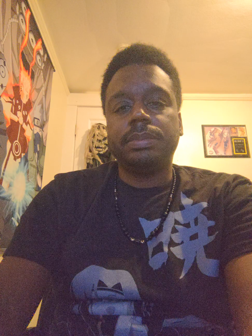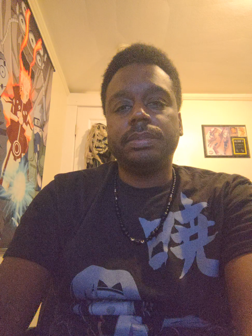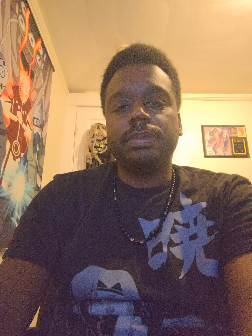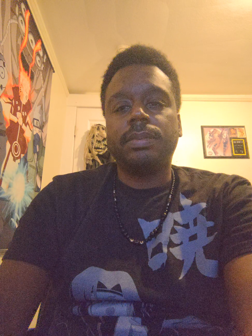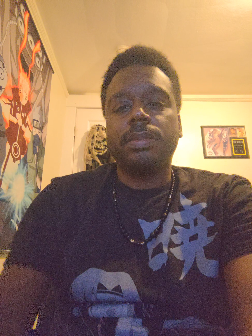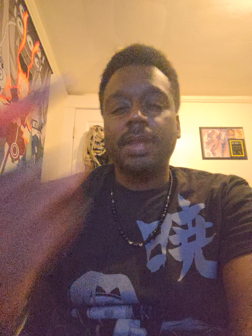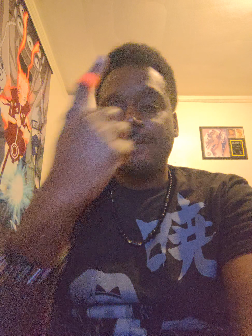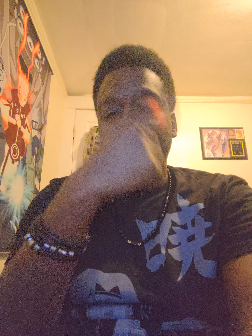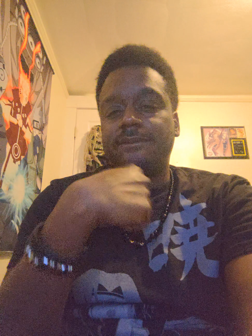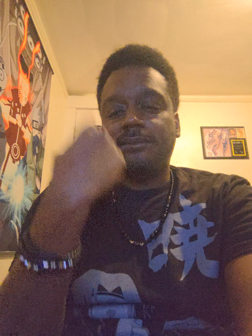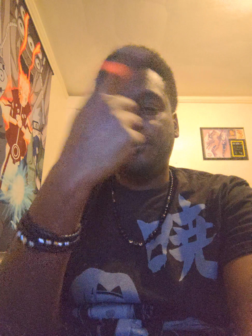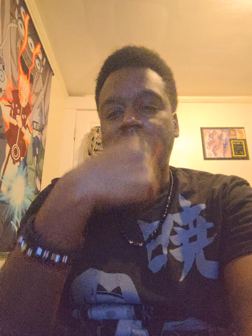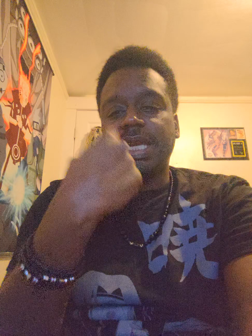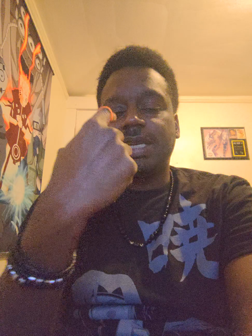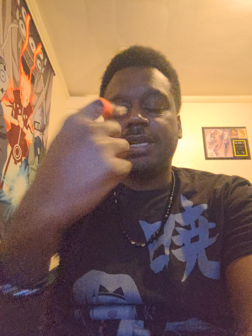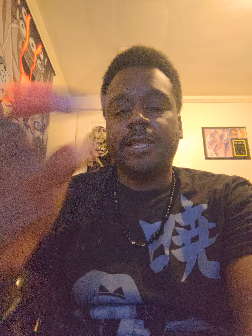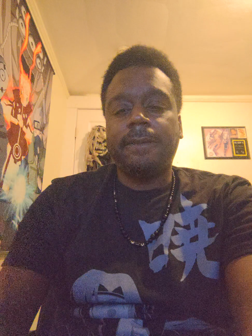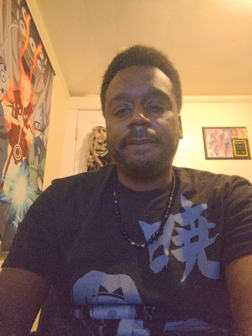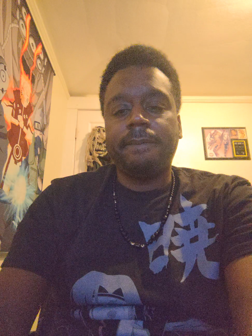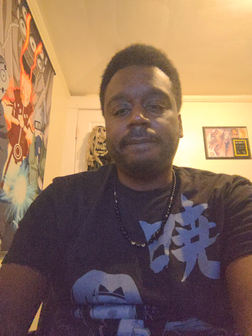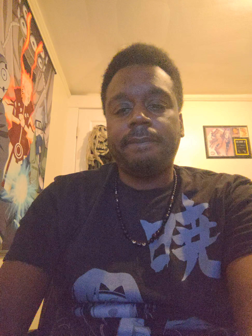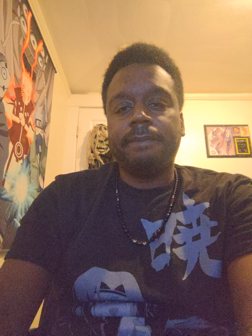face